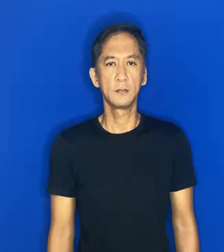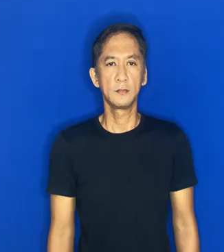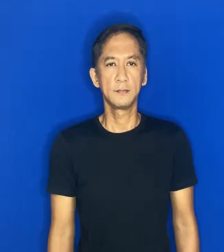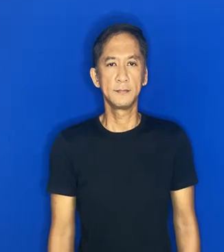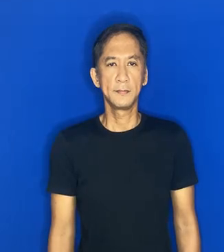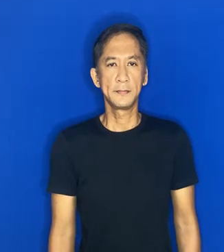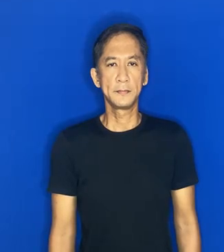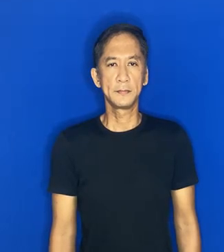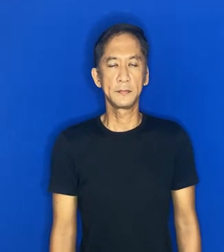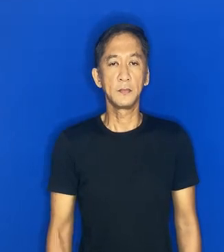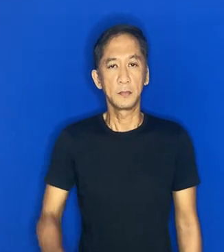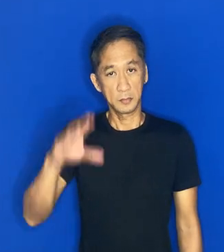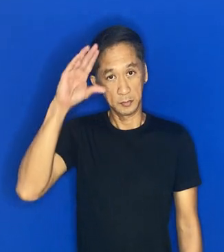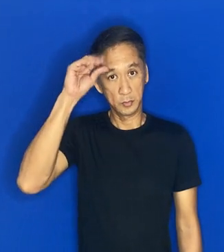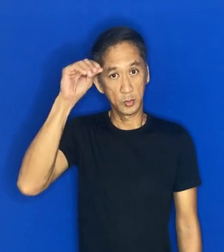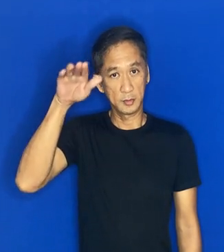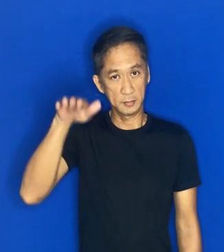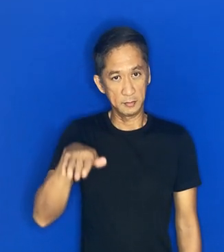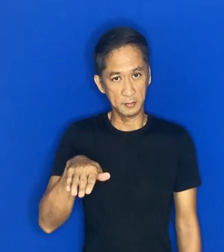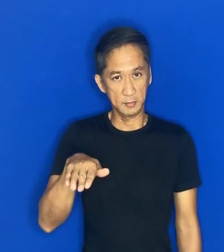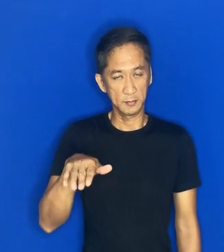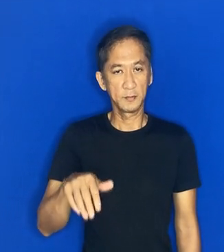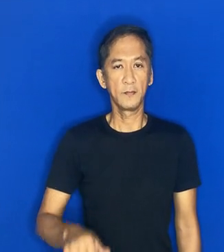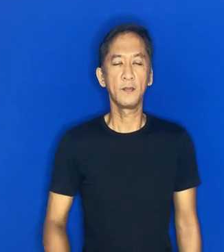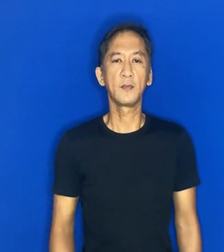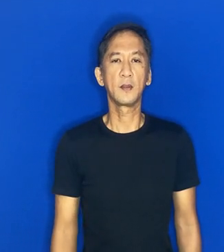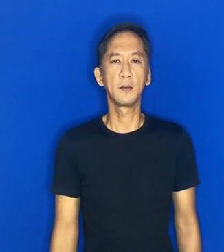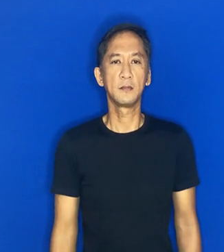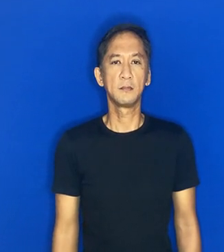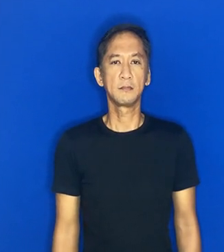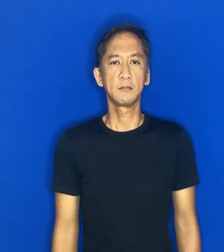boy